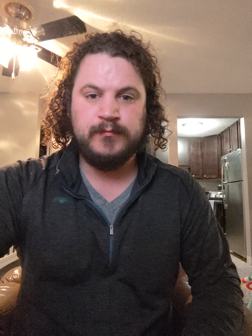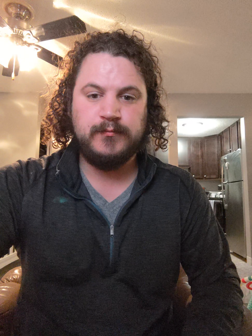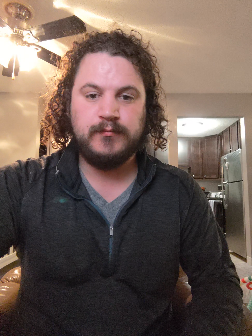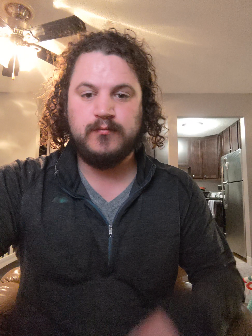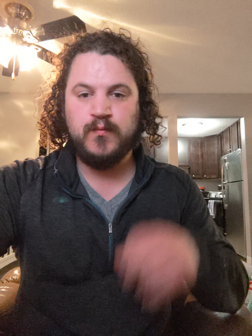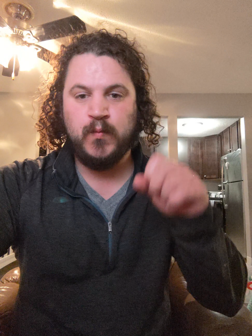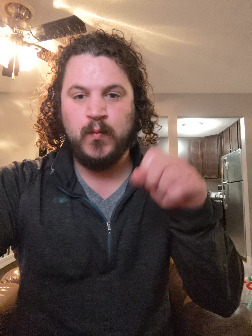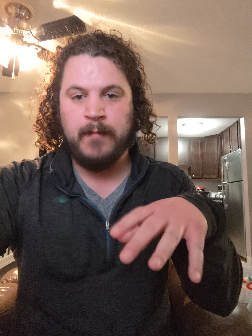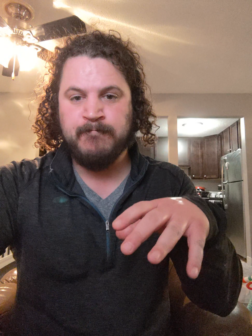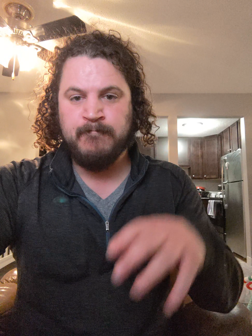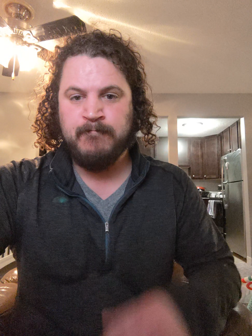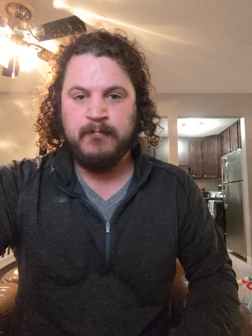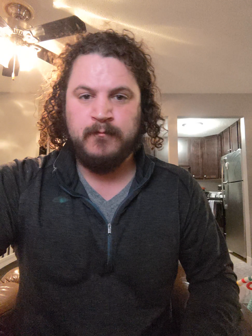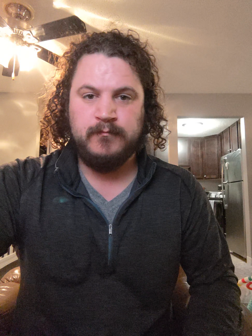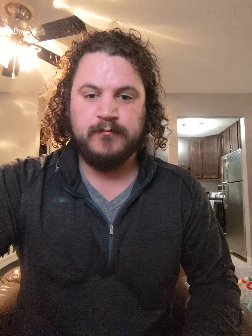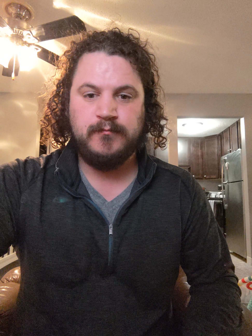drop